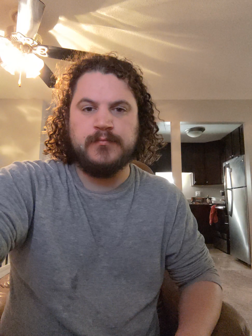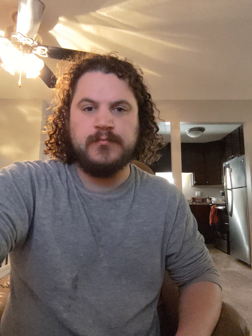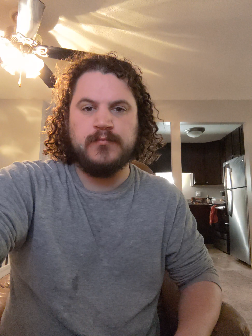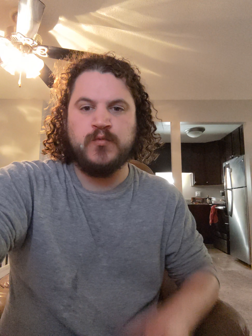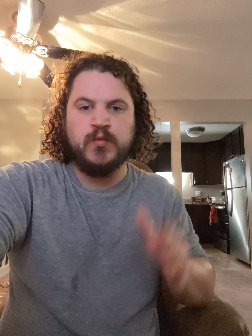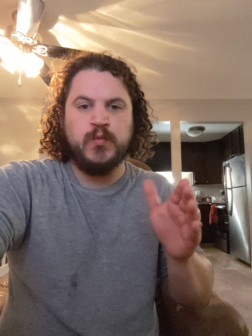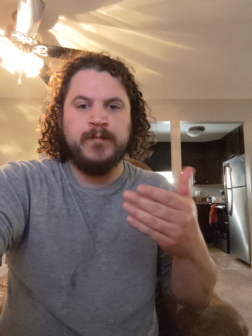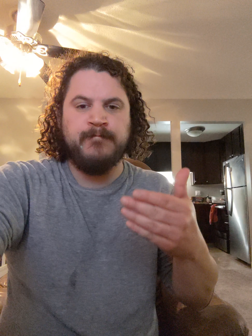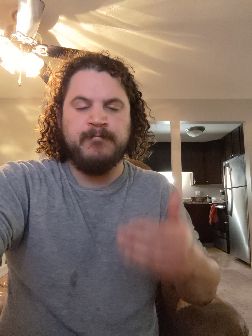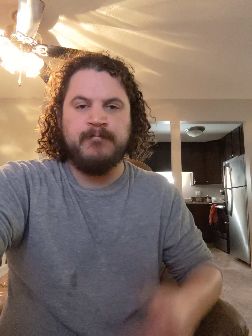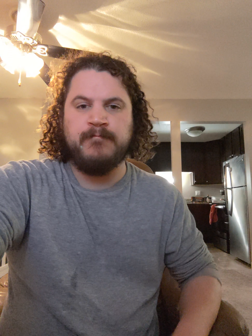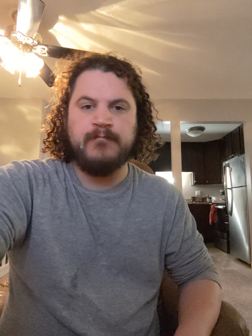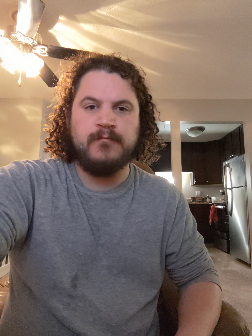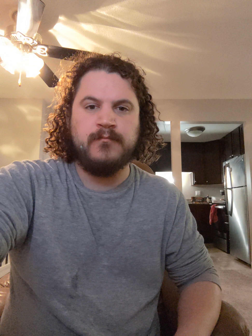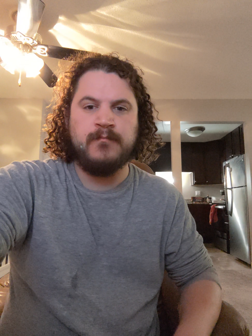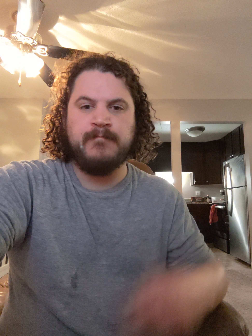room